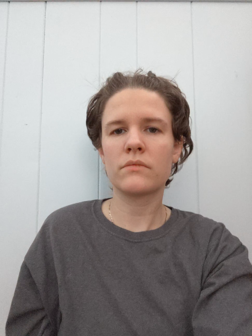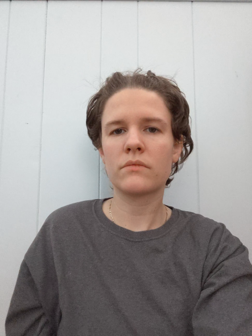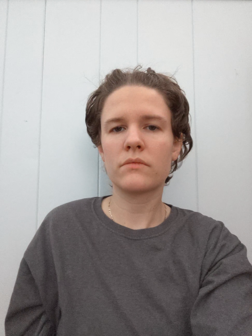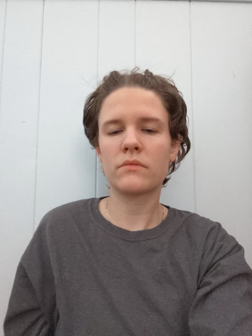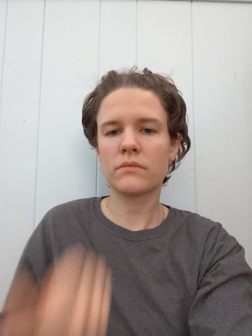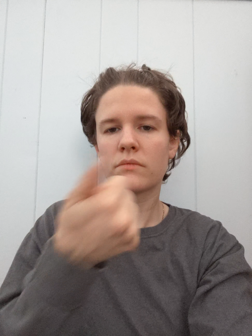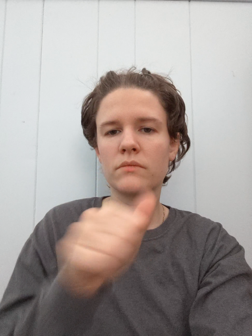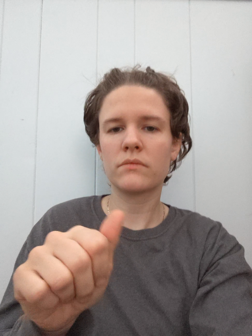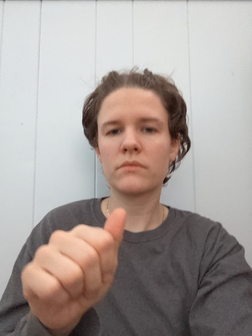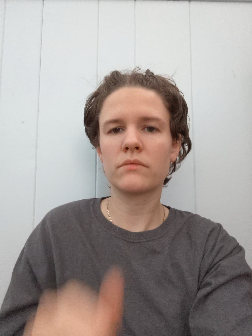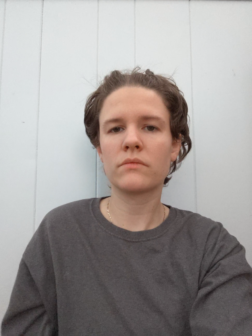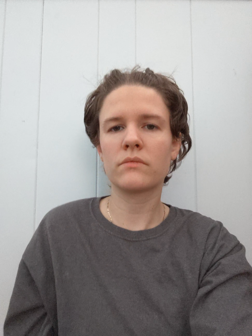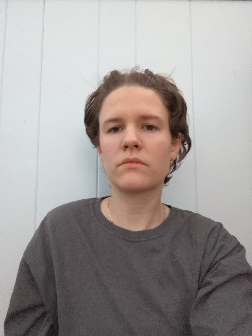any